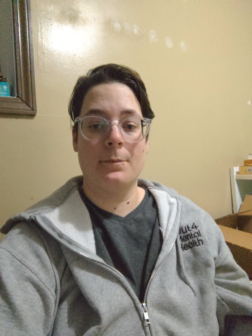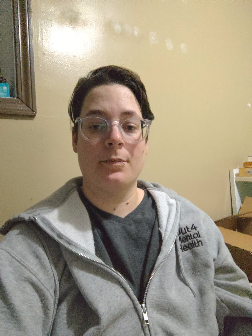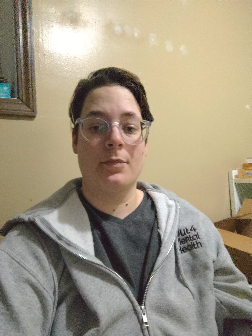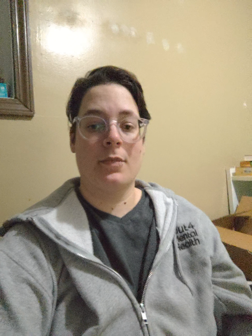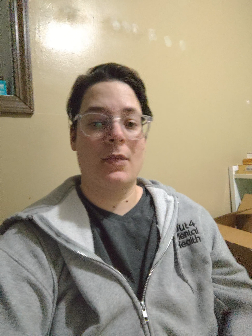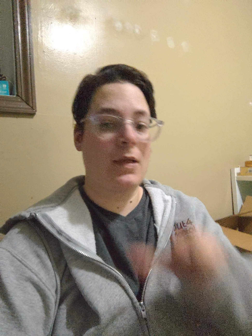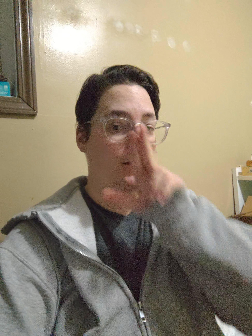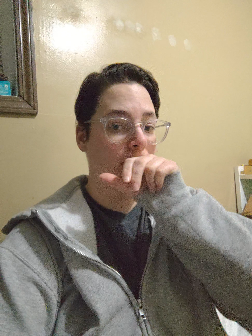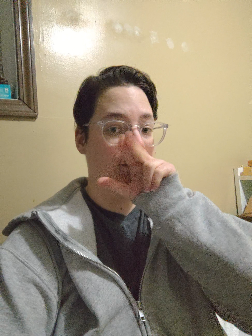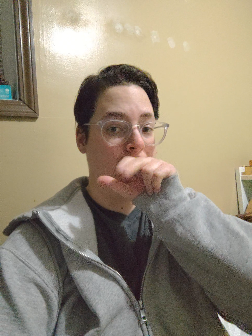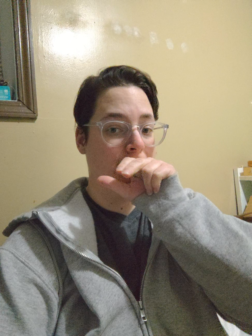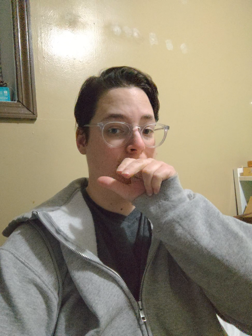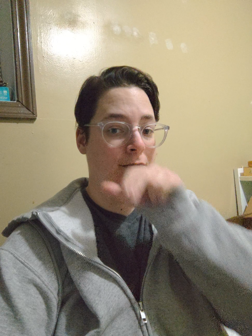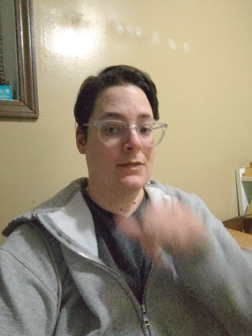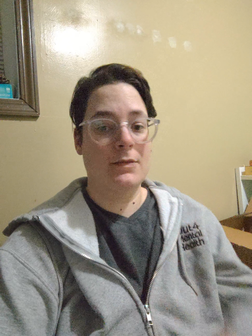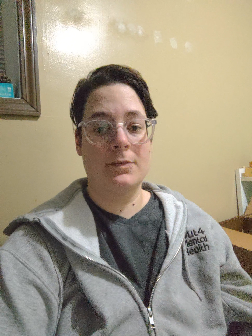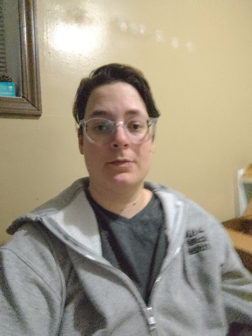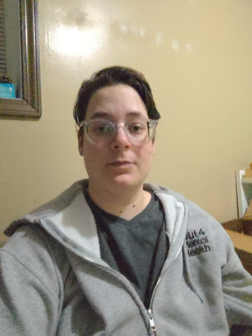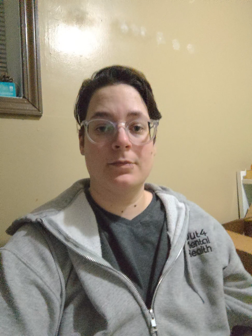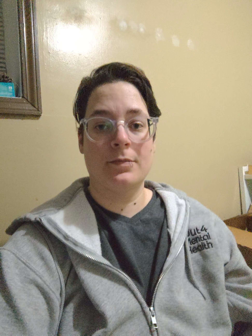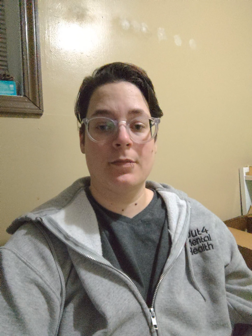tongue